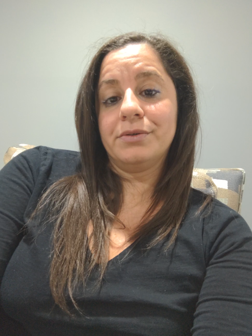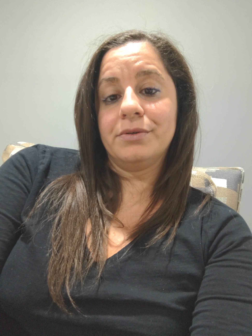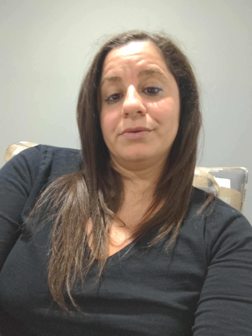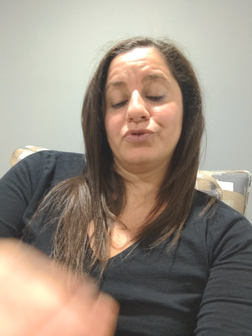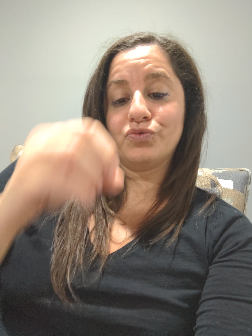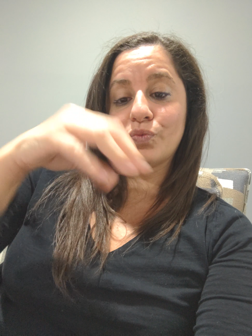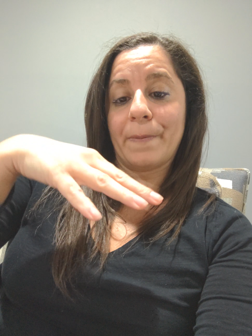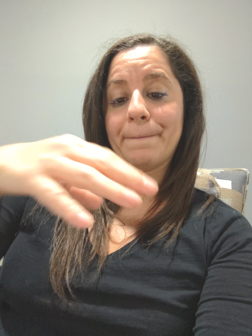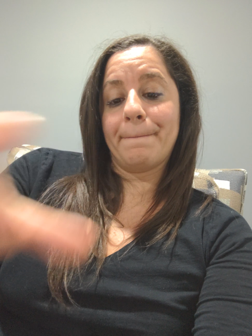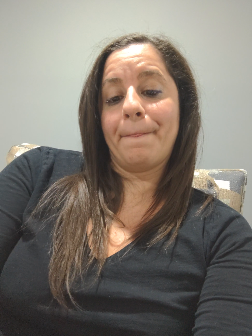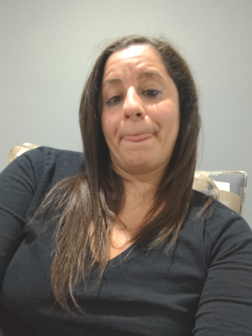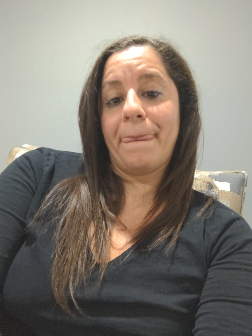drop